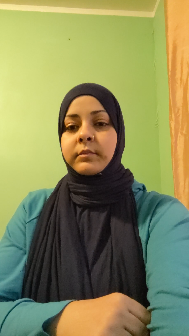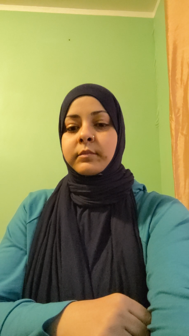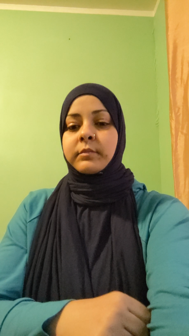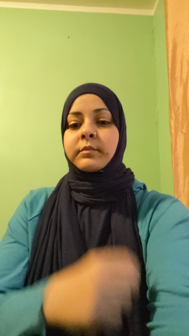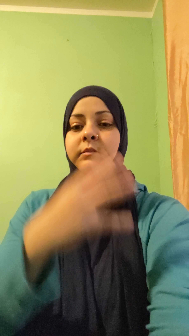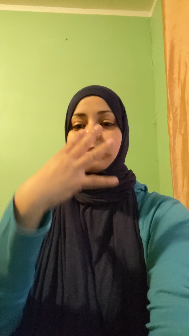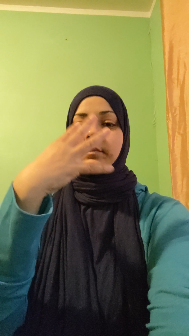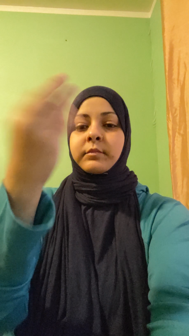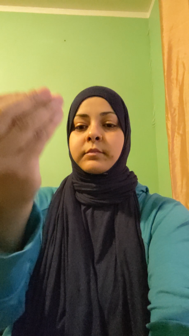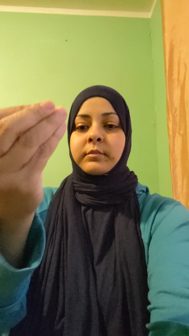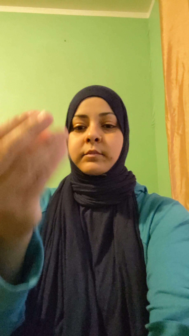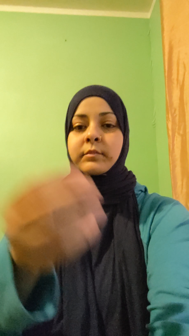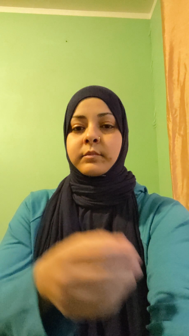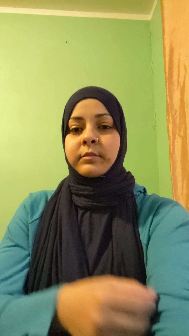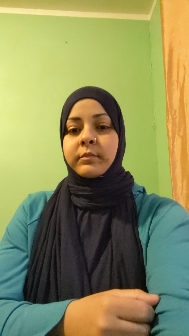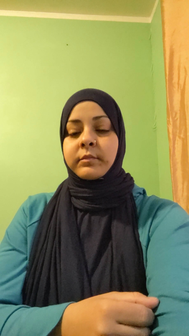going to